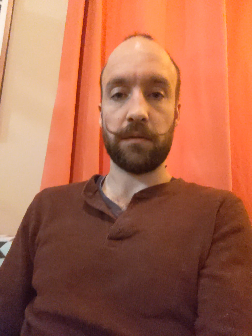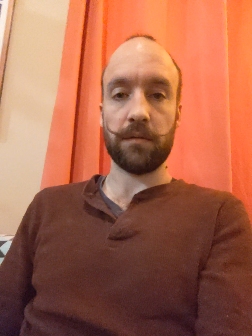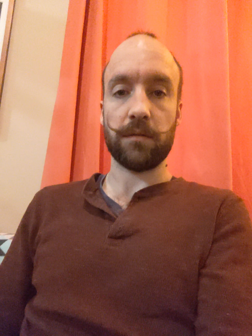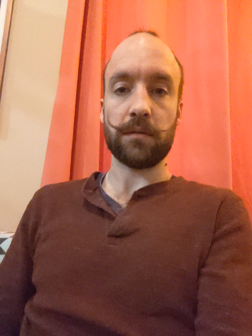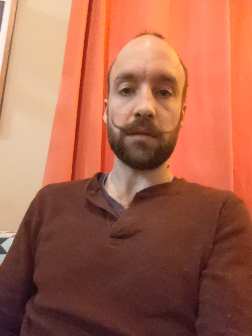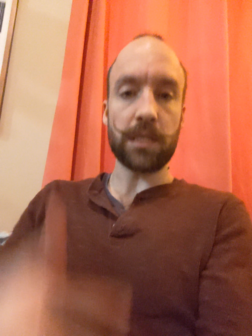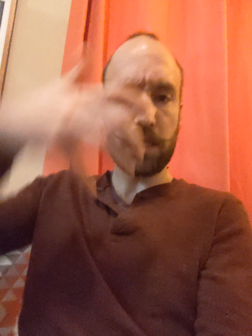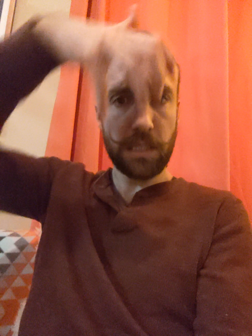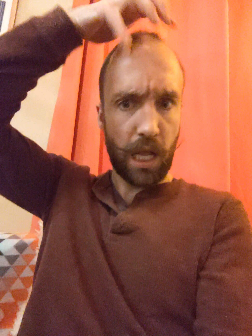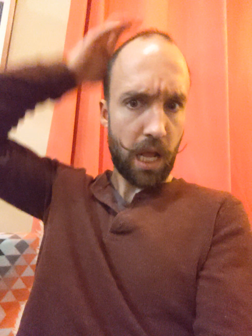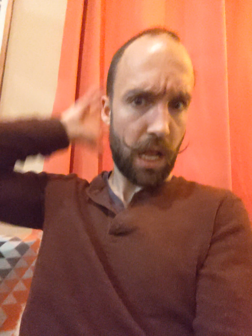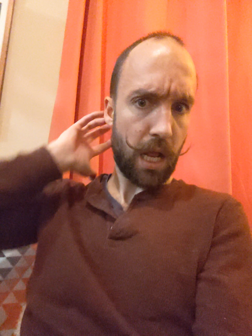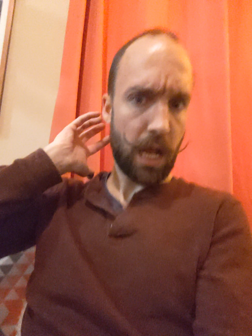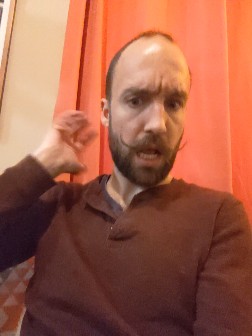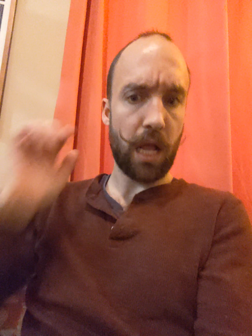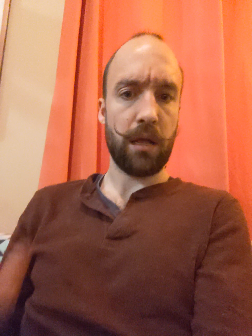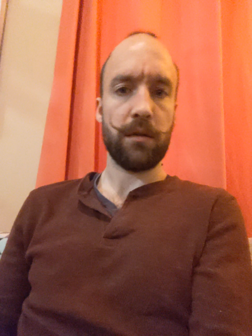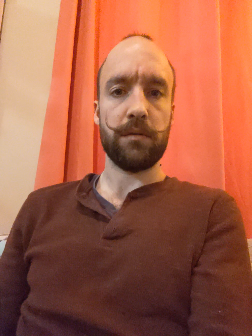lion